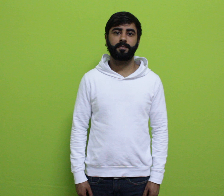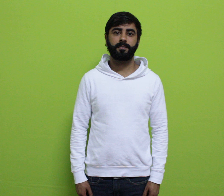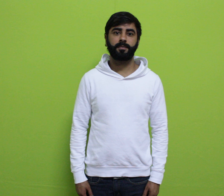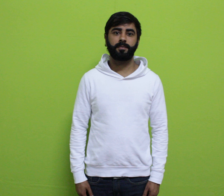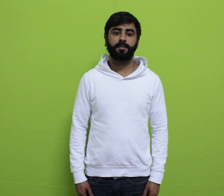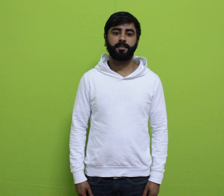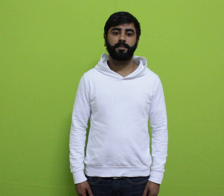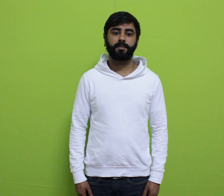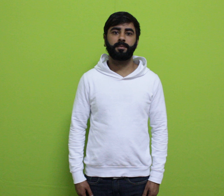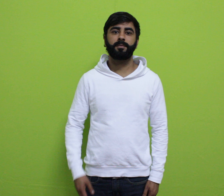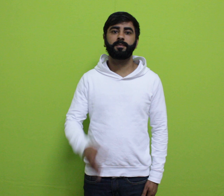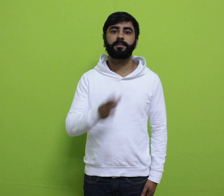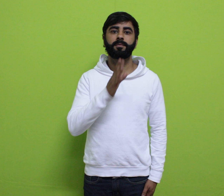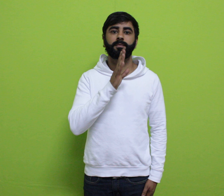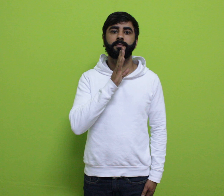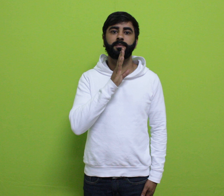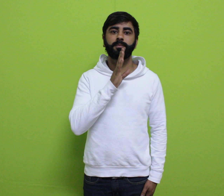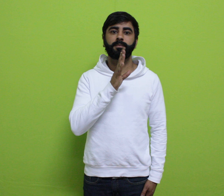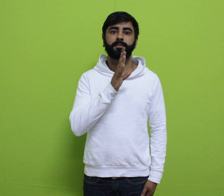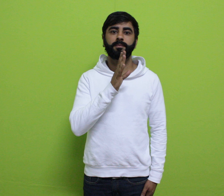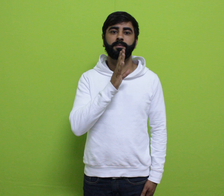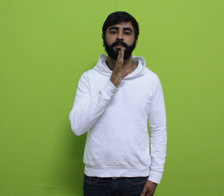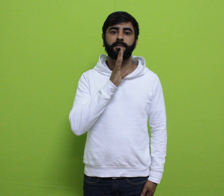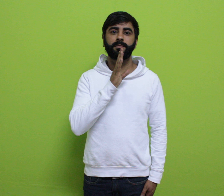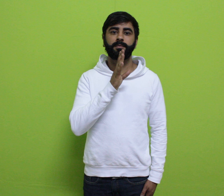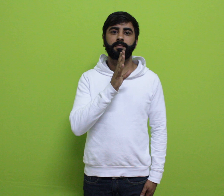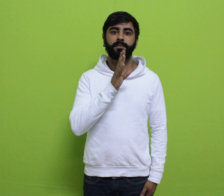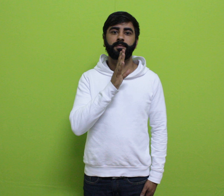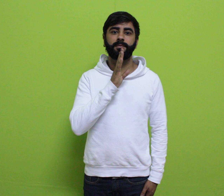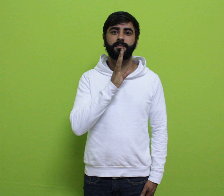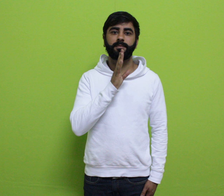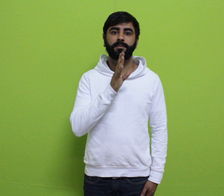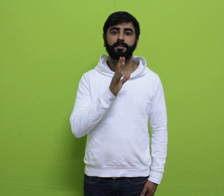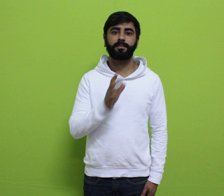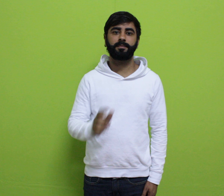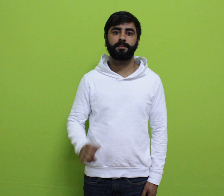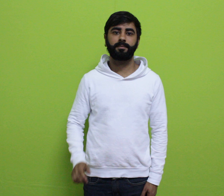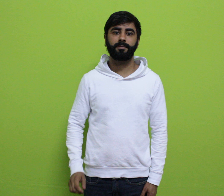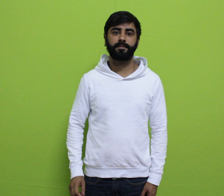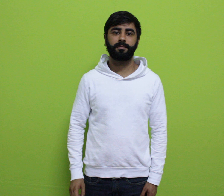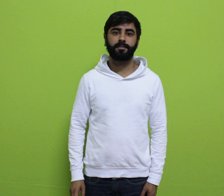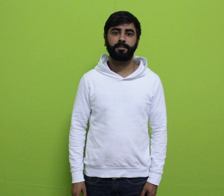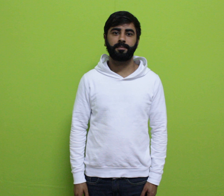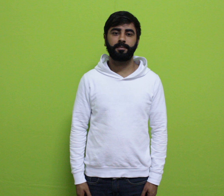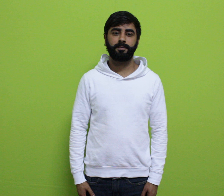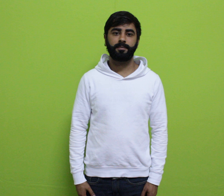conhecer